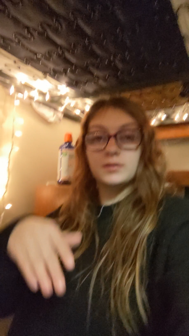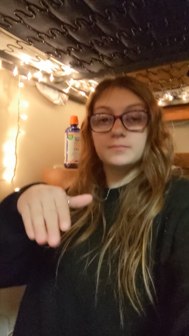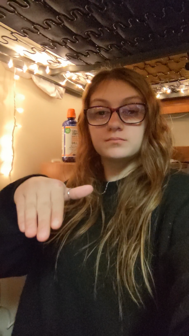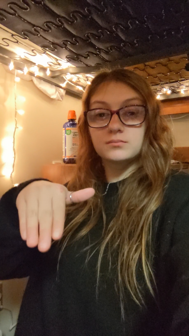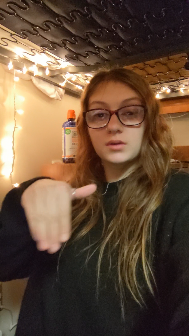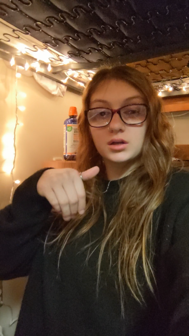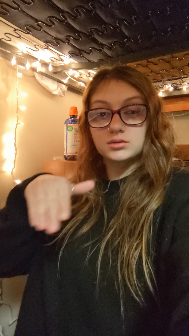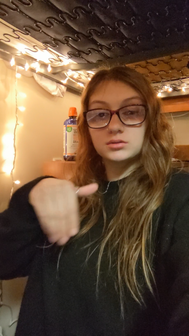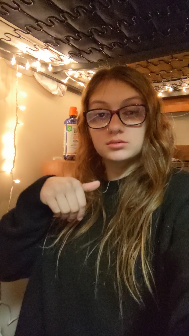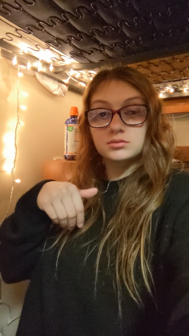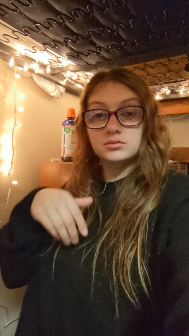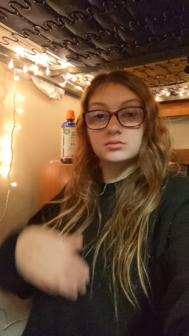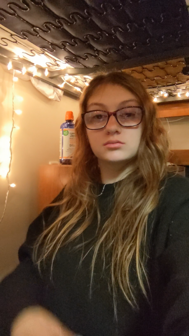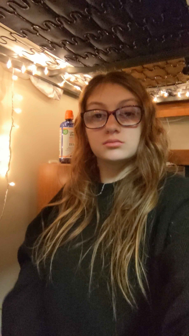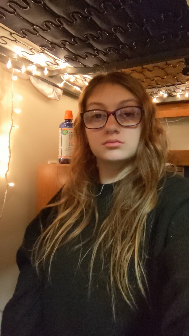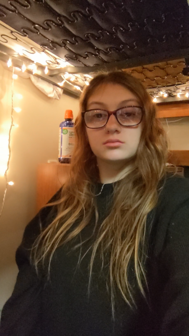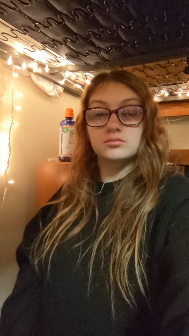pants